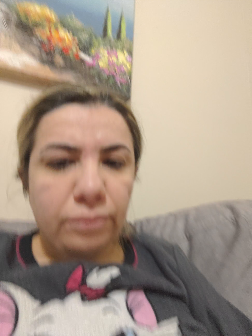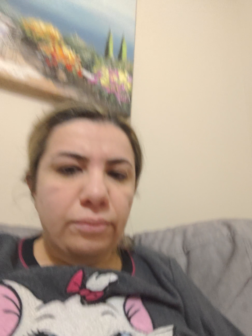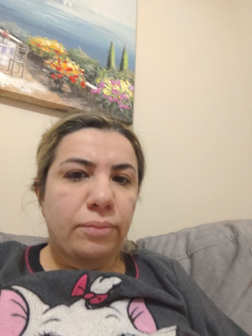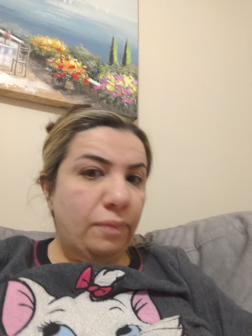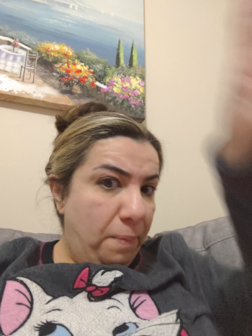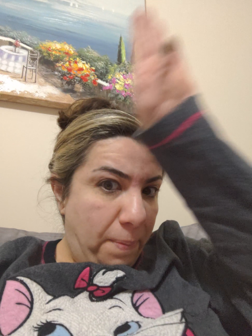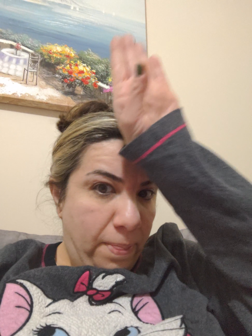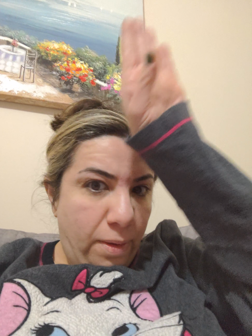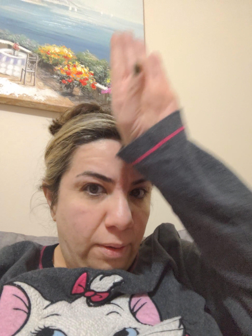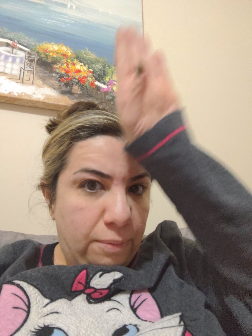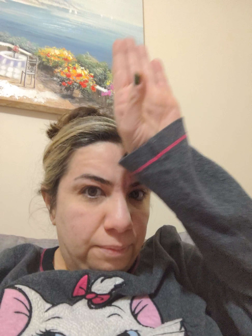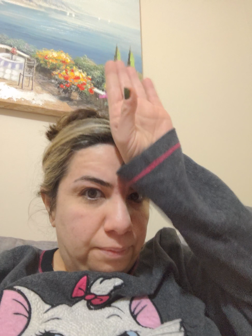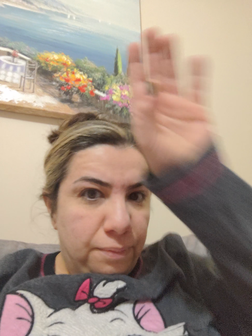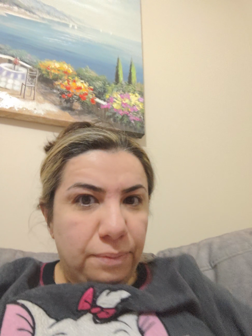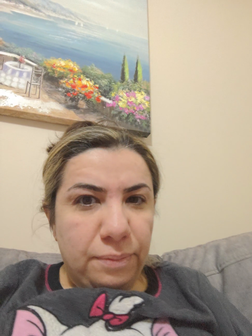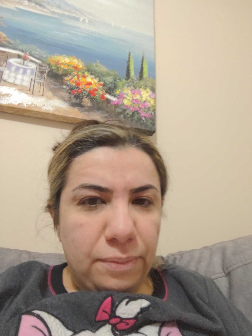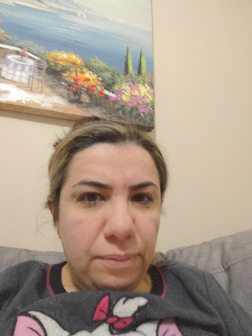fireman